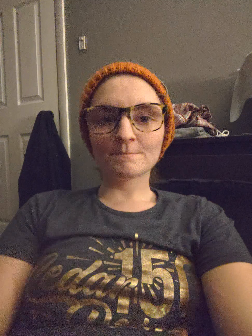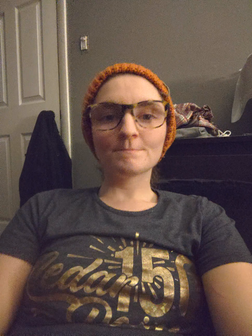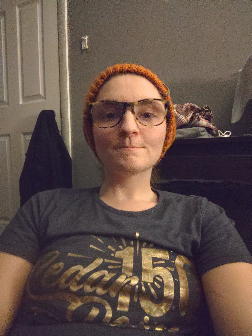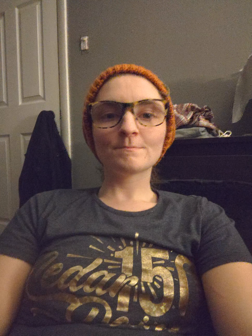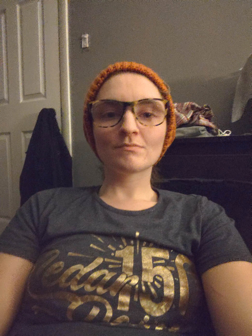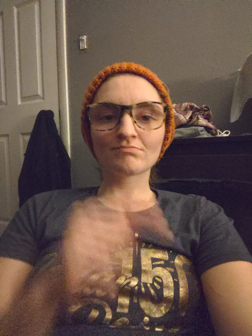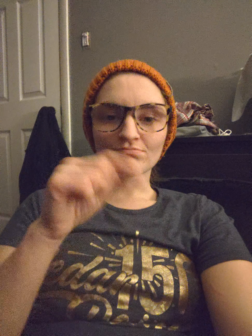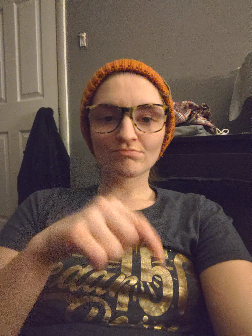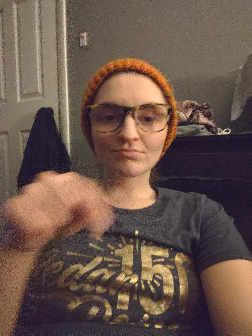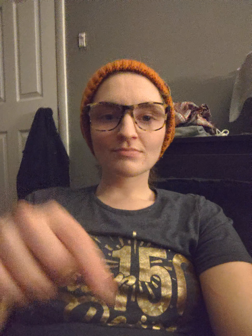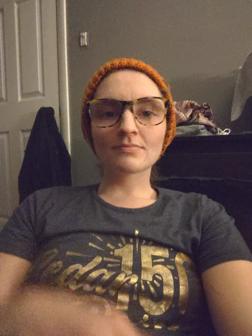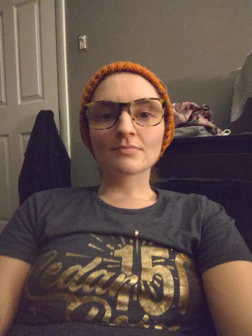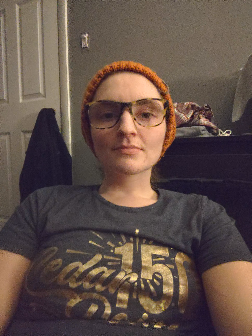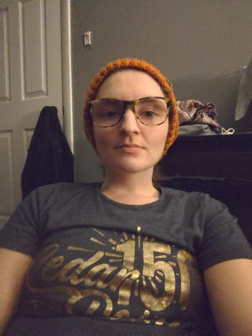feet